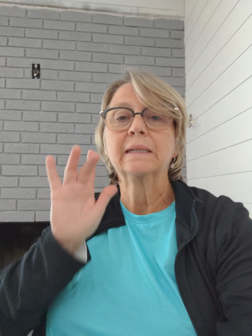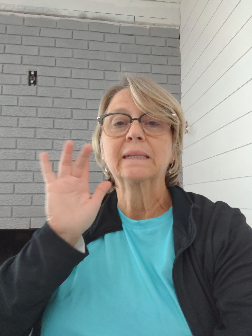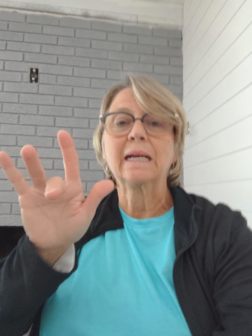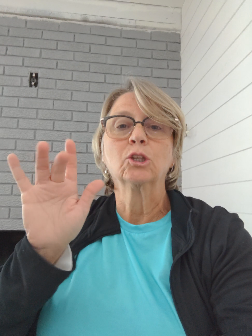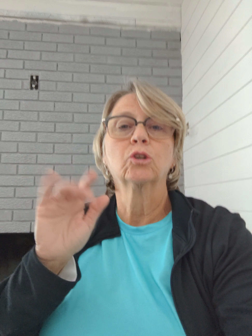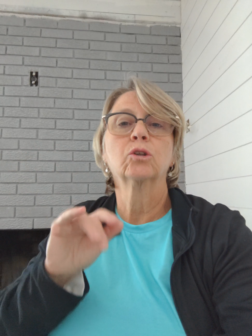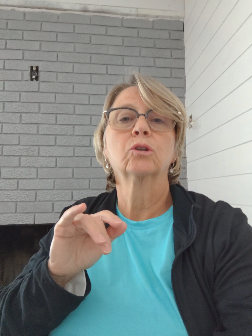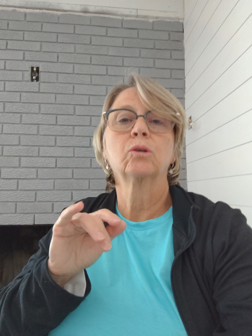touch